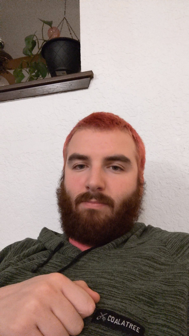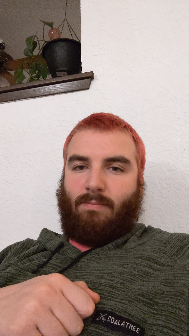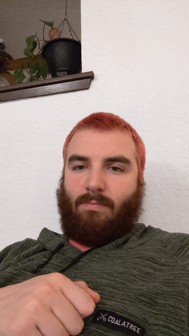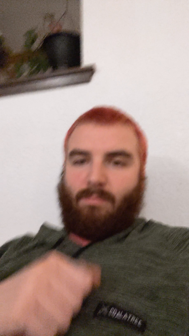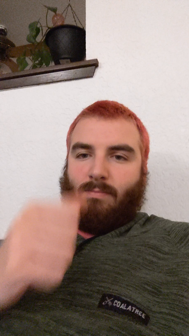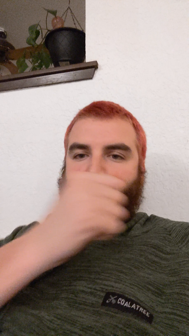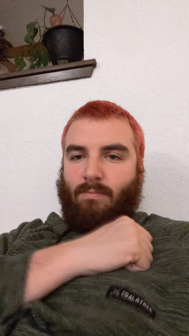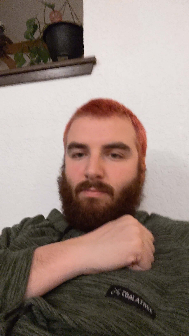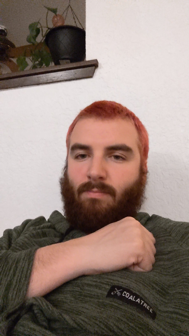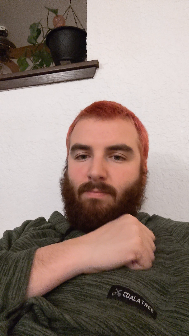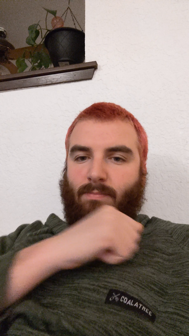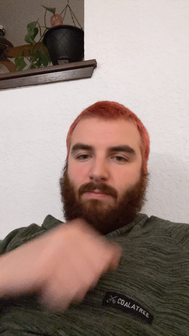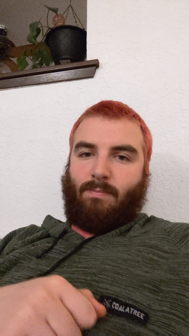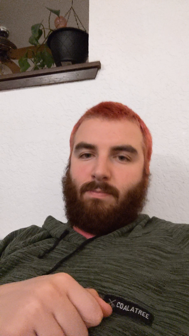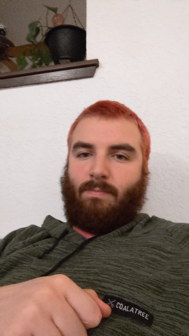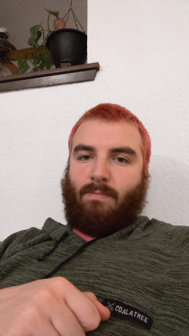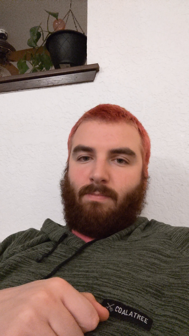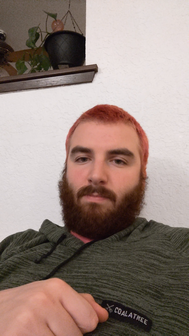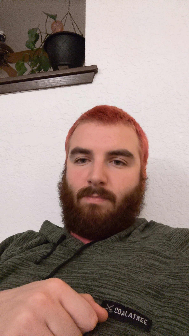love